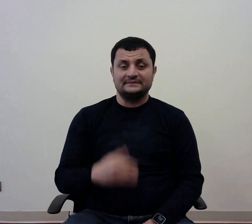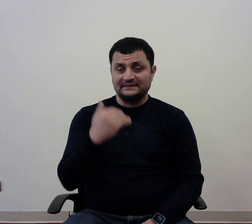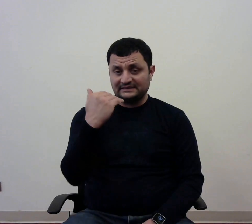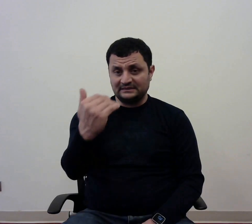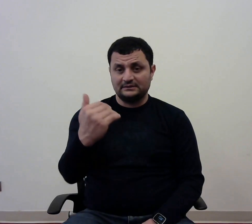siz